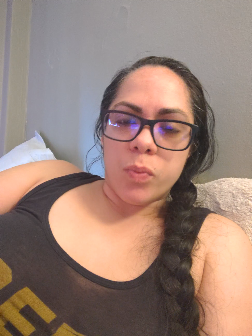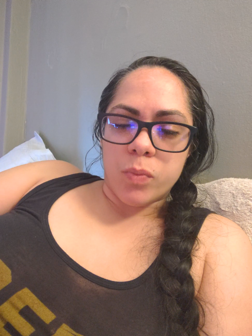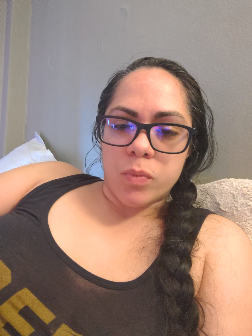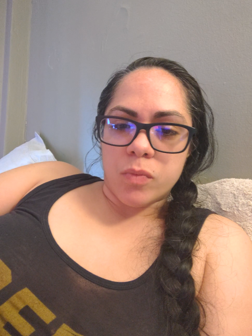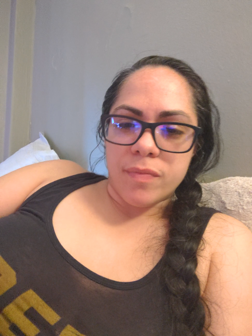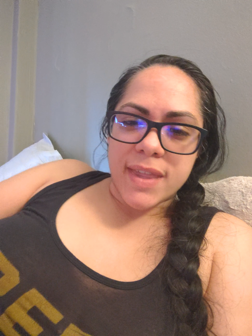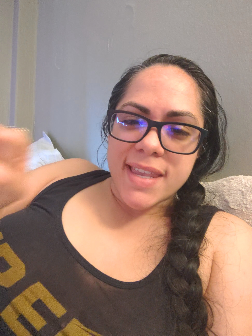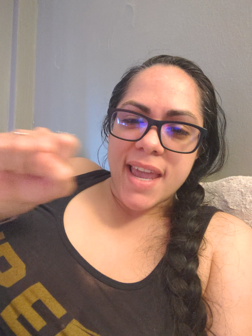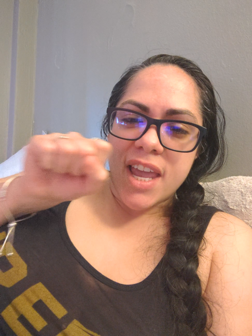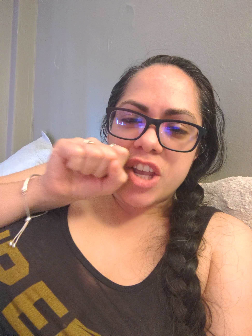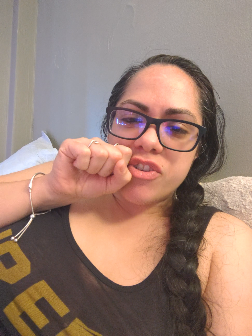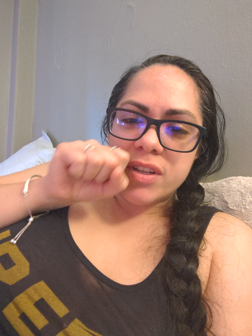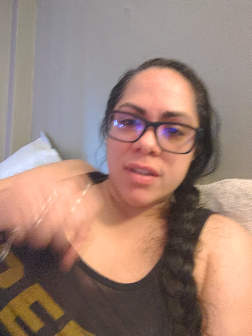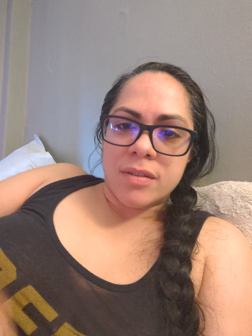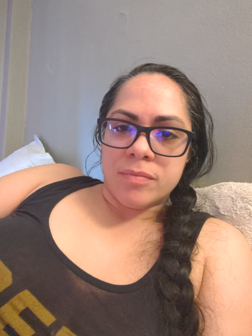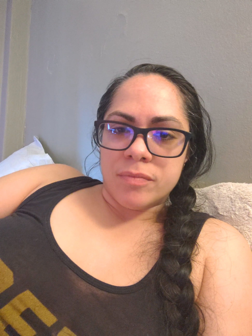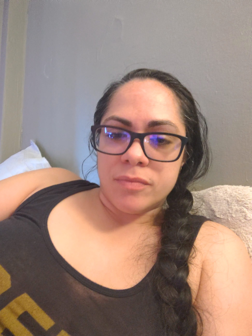carrot